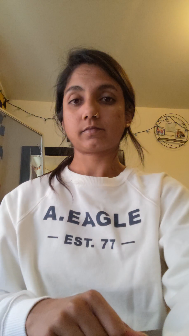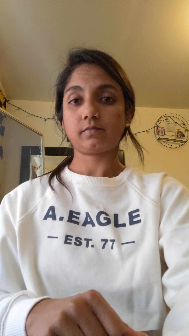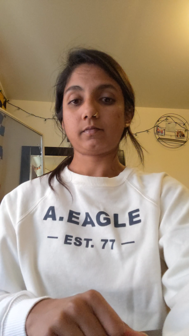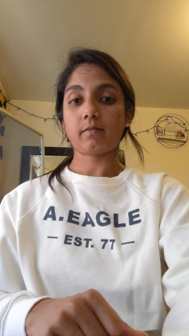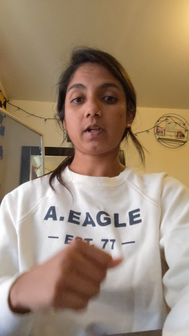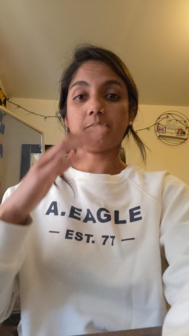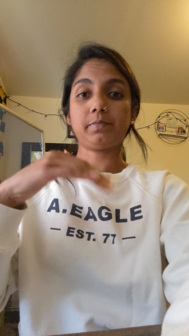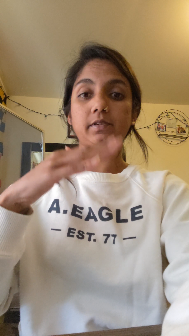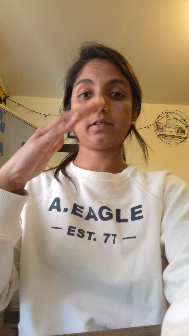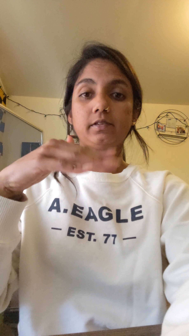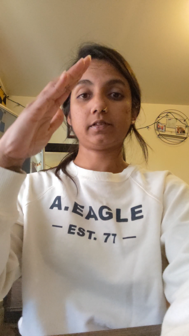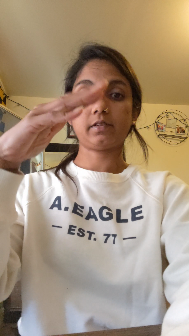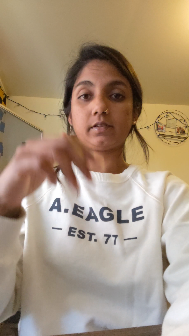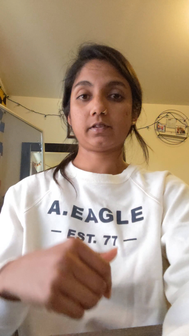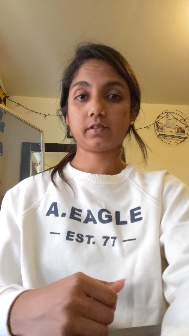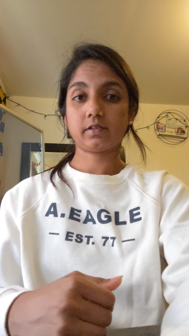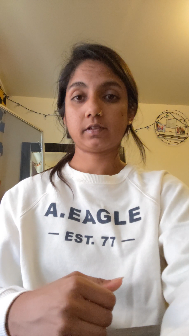build